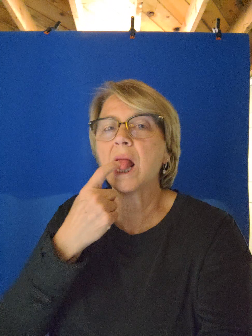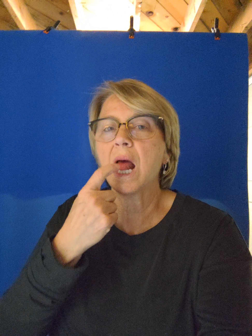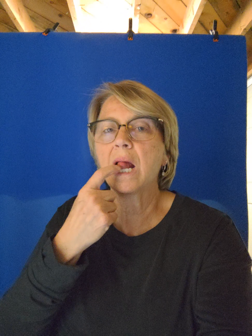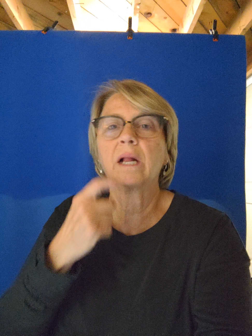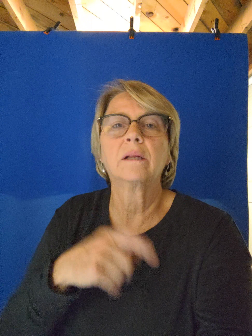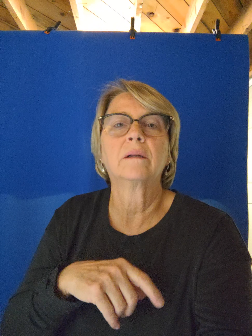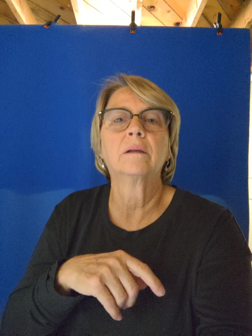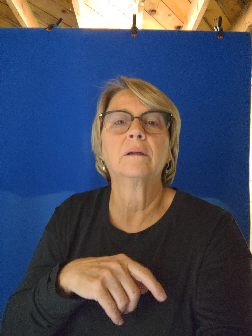tongue